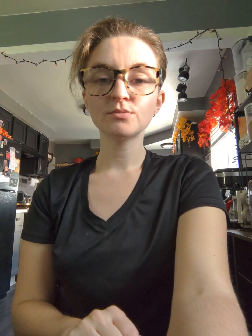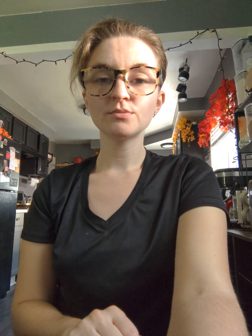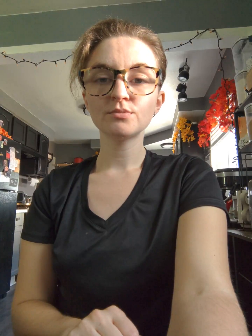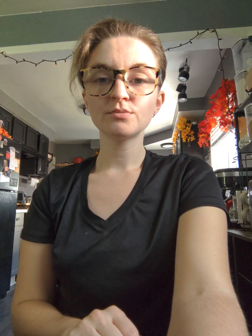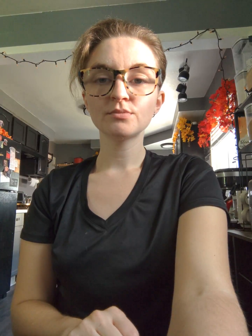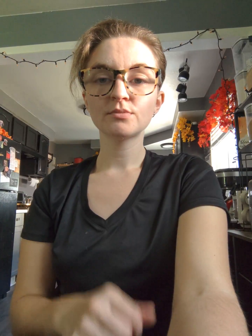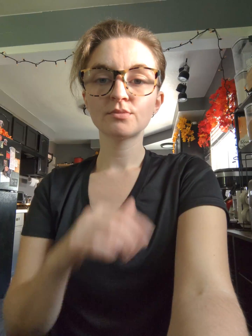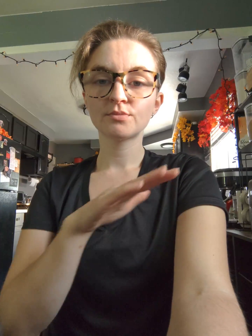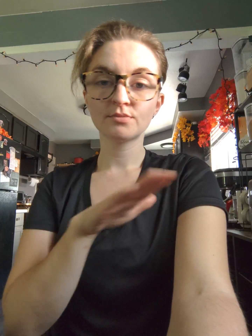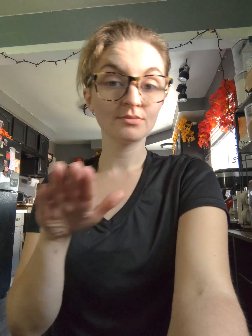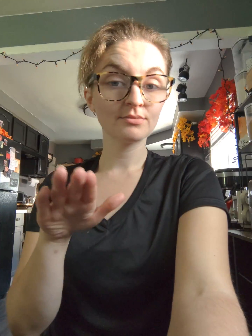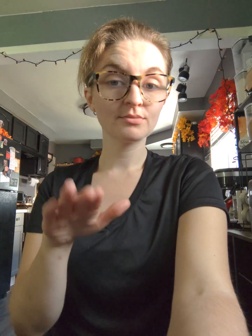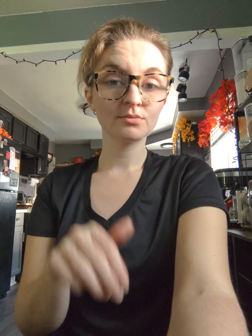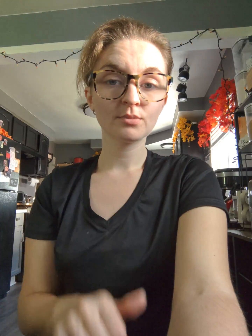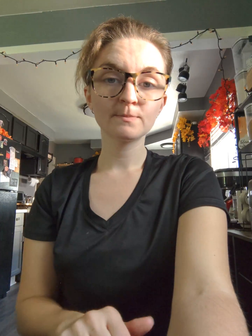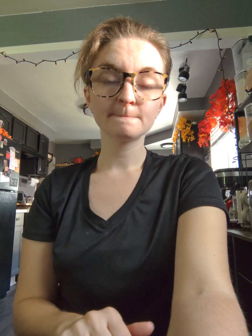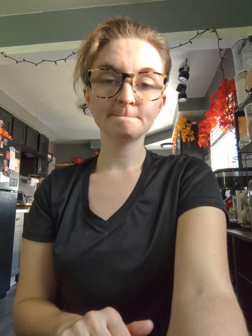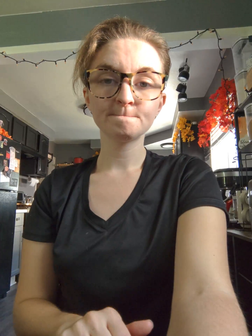nice